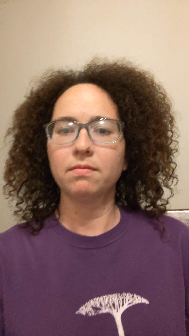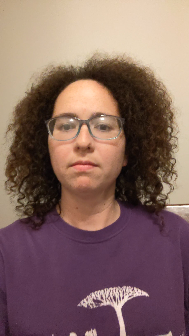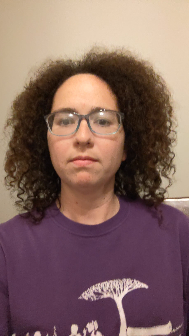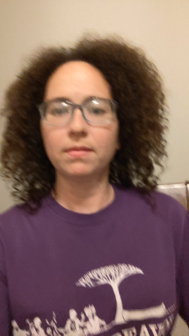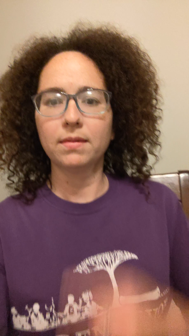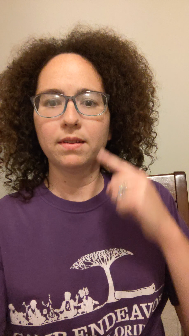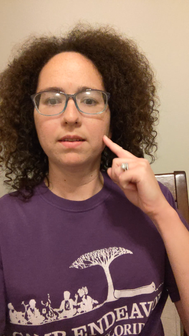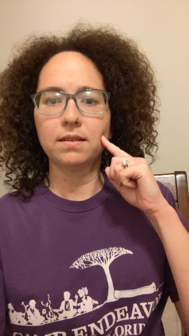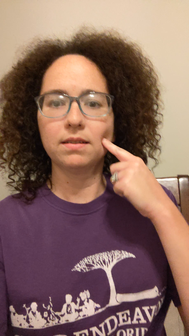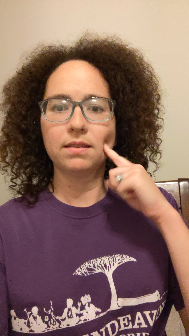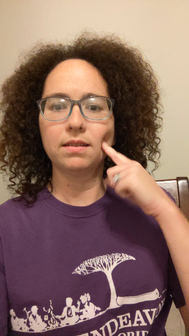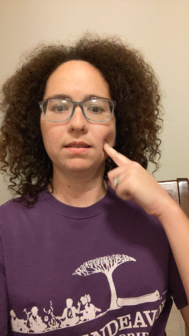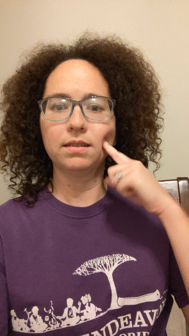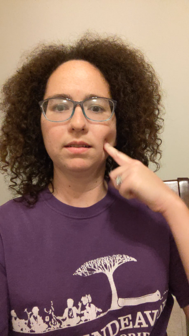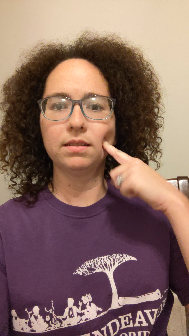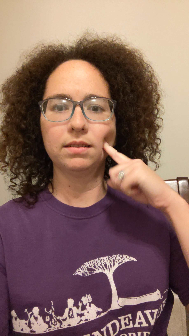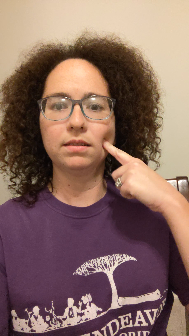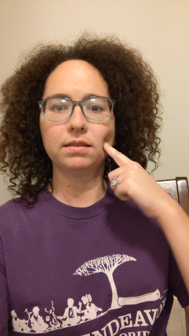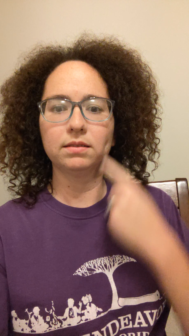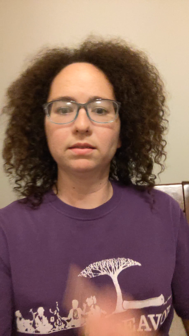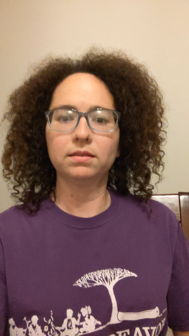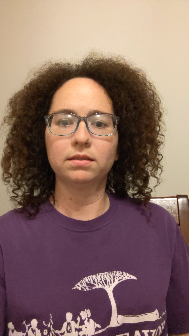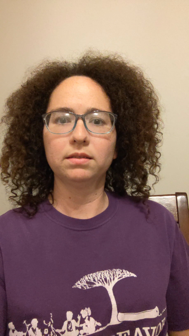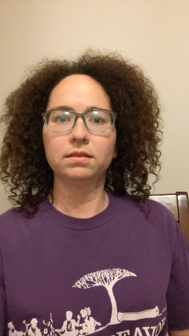candy